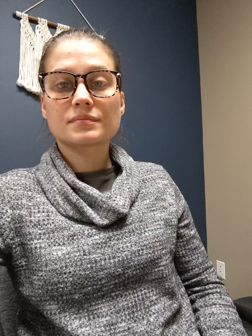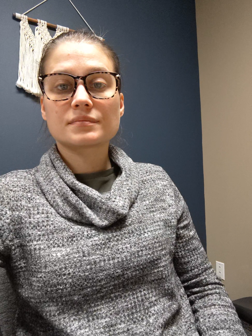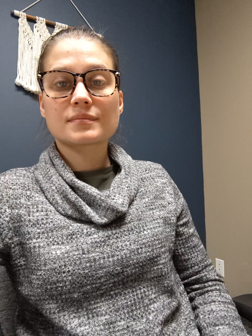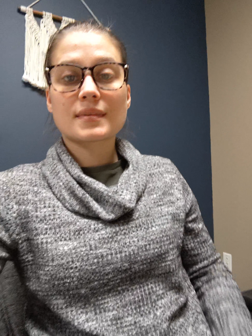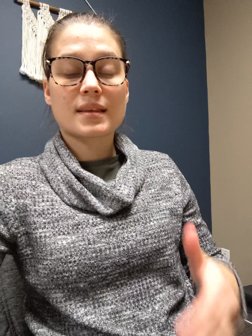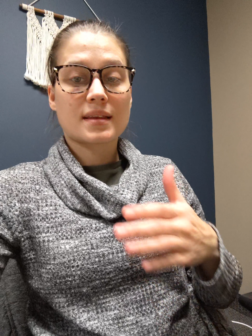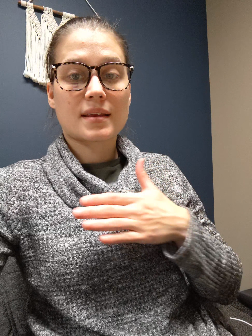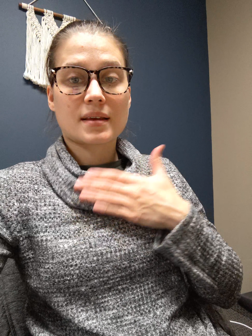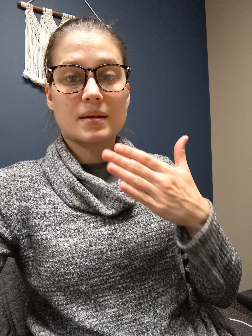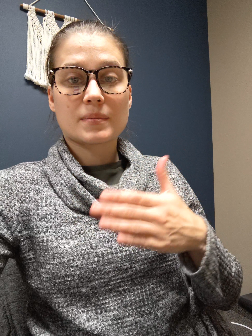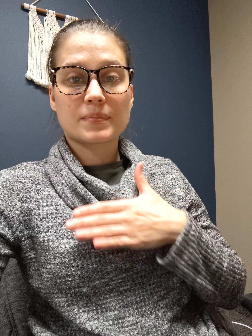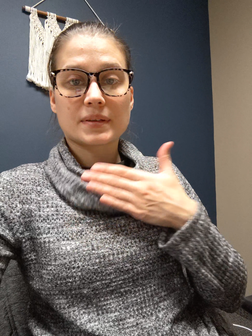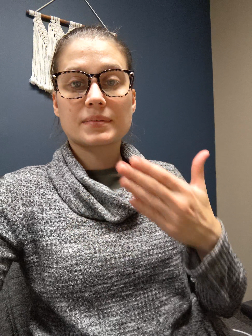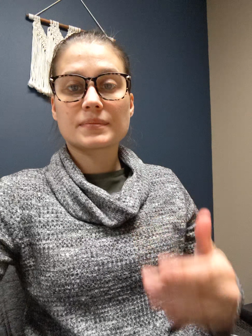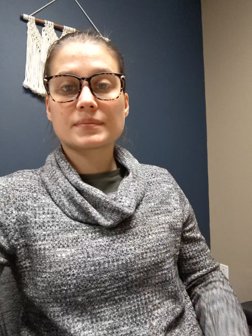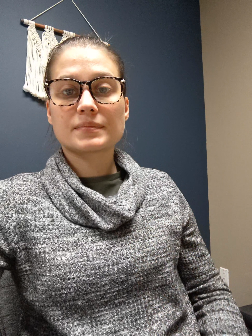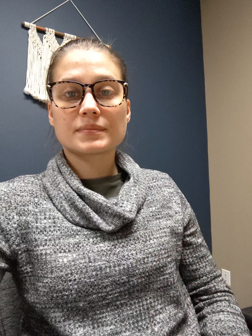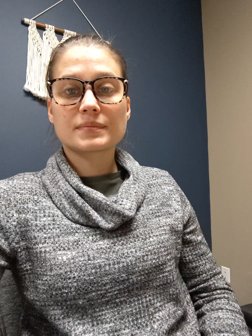happy